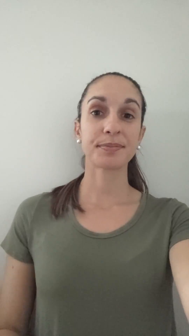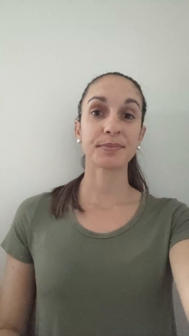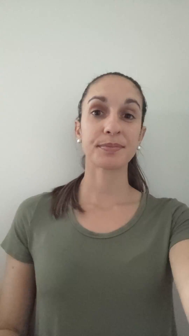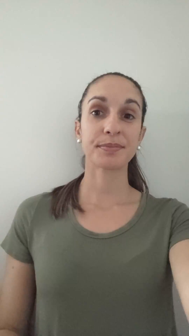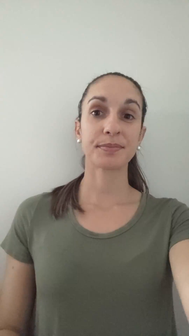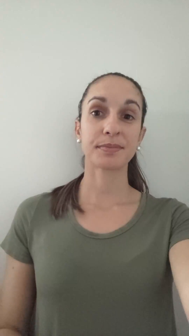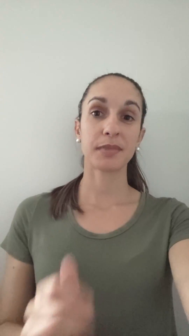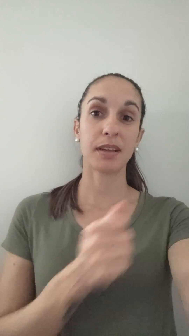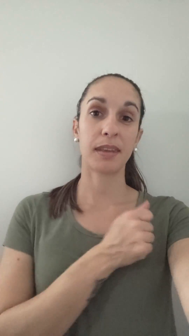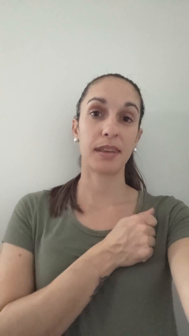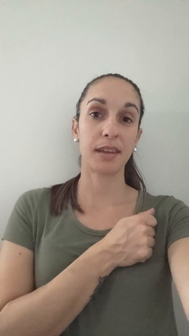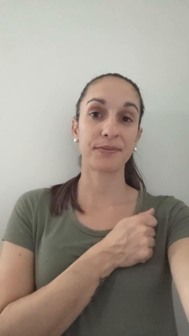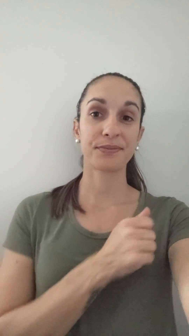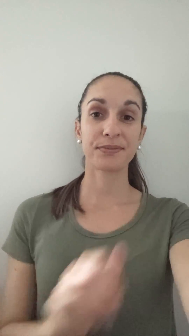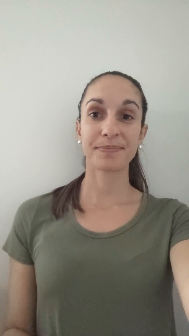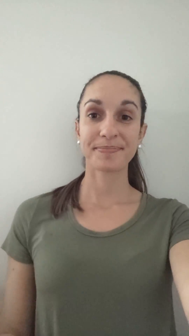love